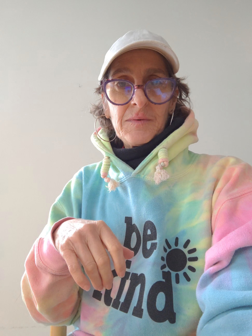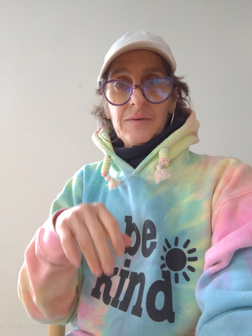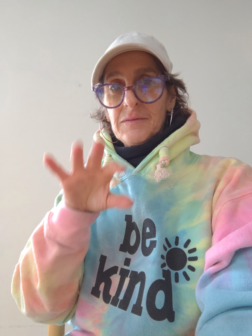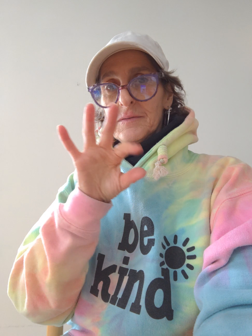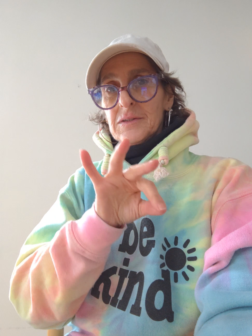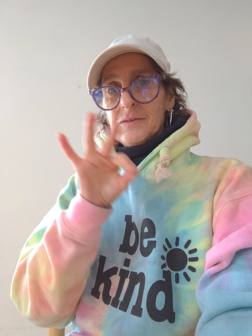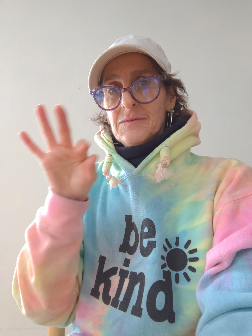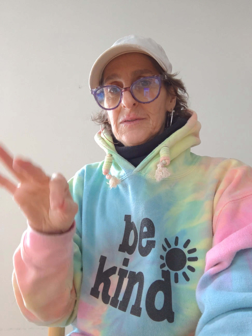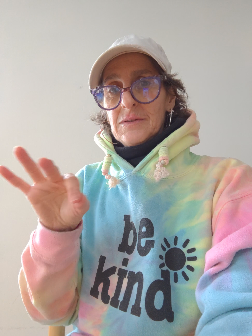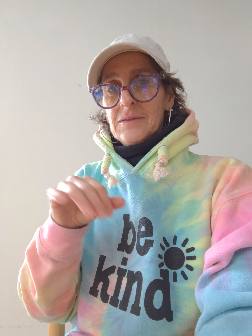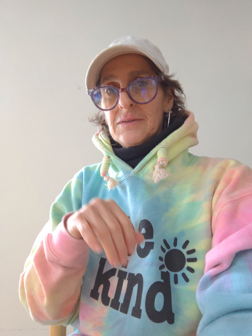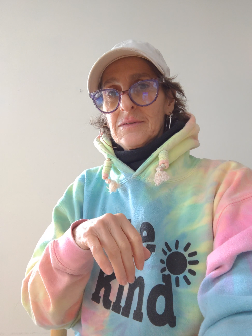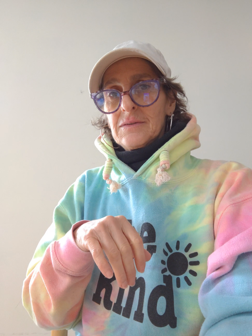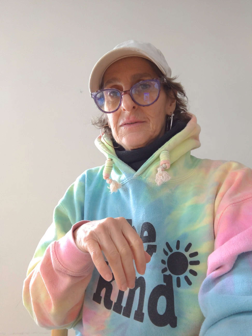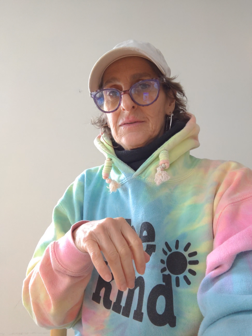french fries